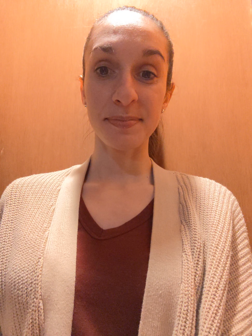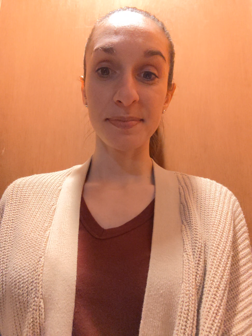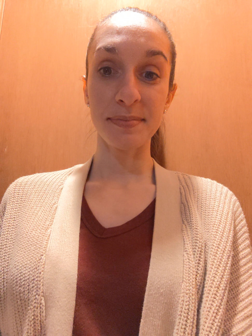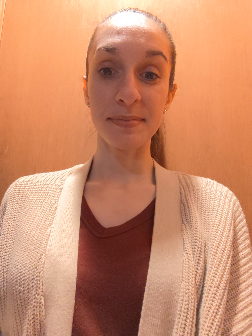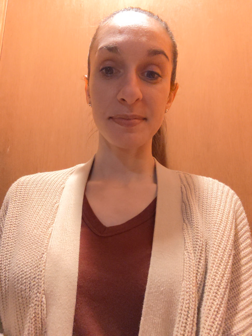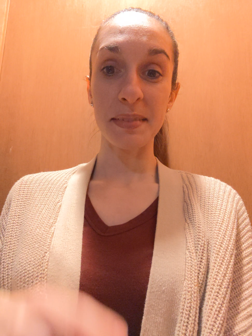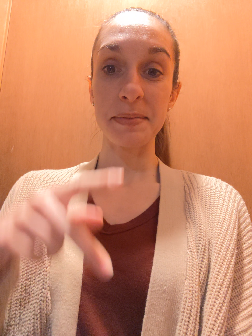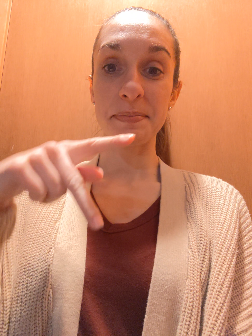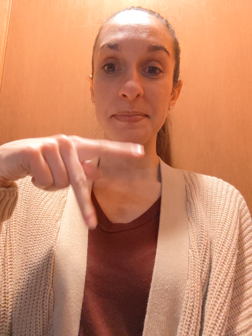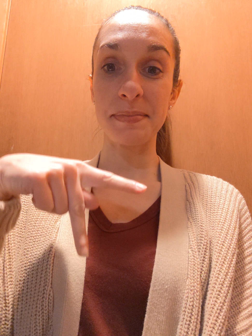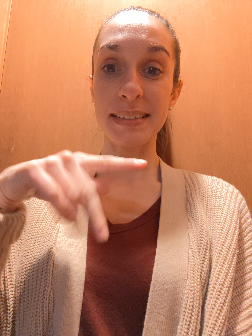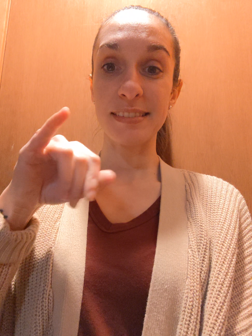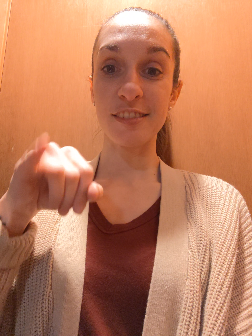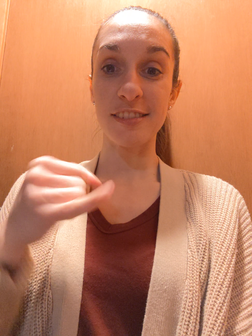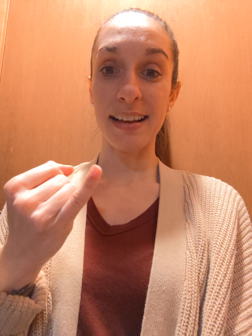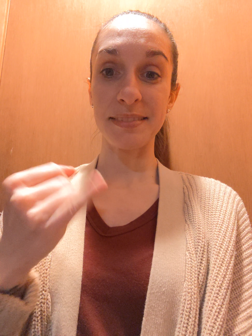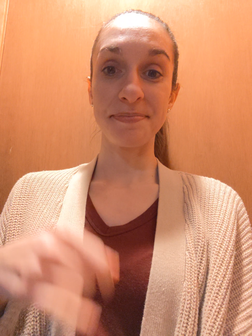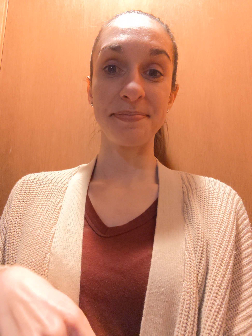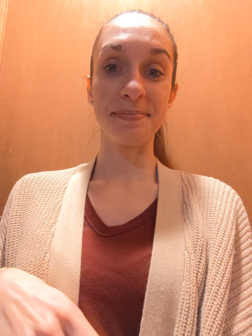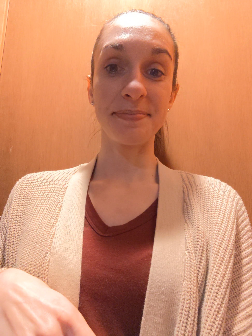pajamas